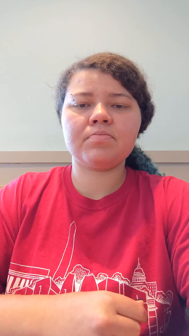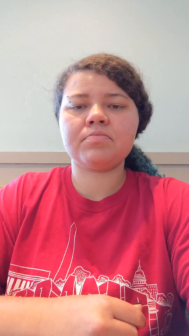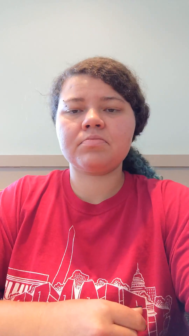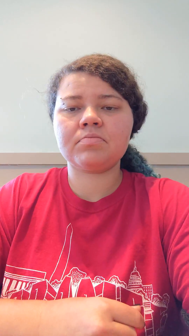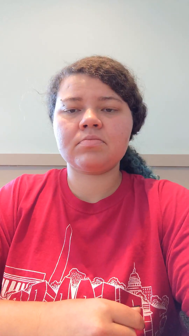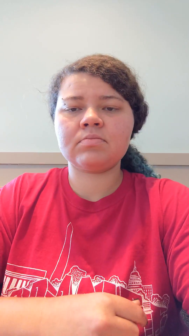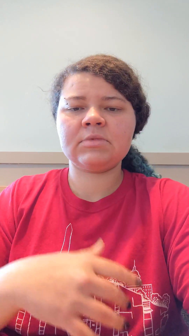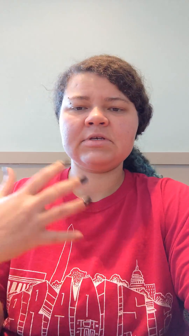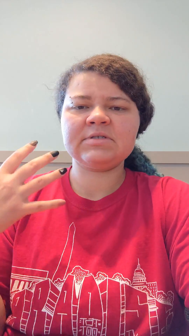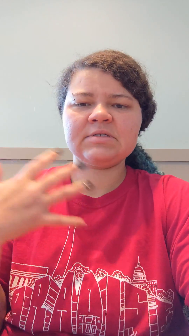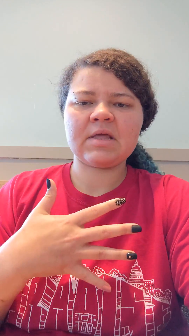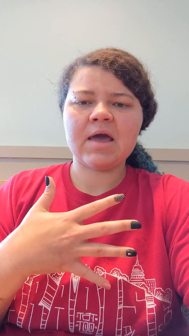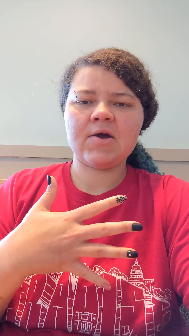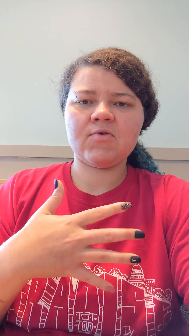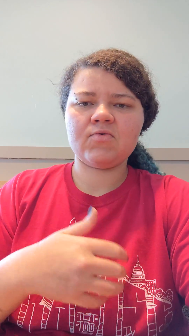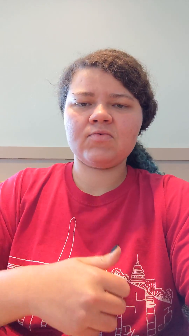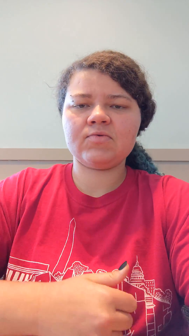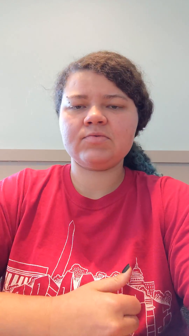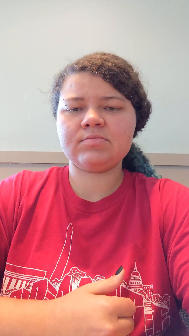scared